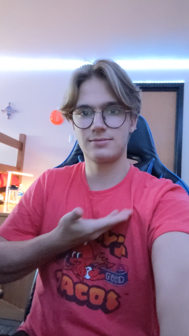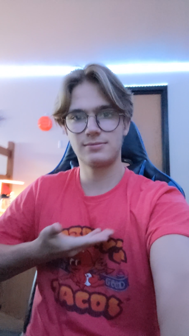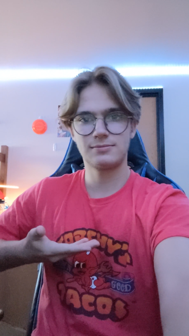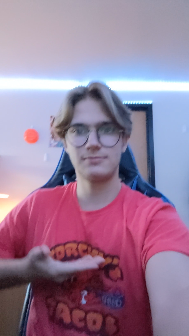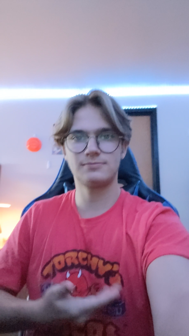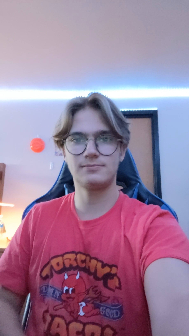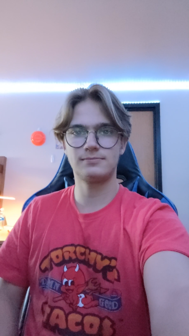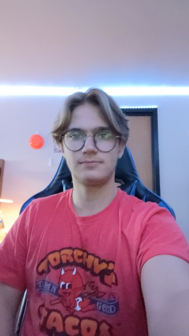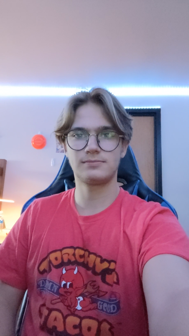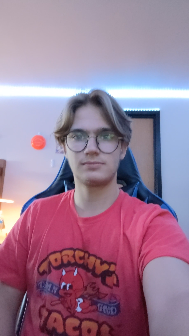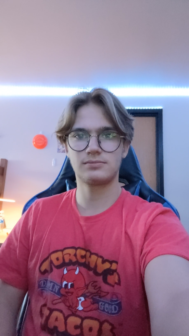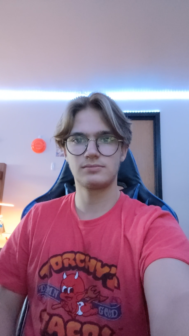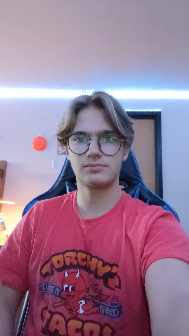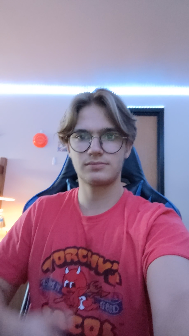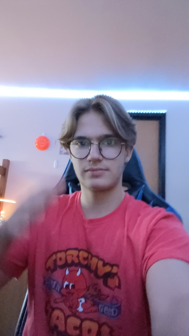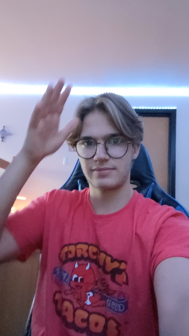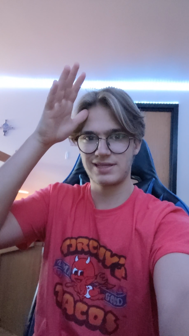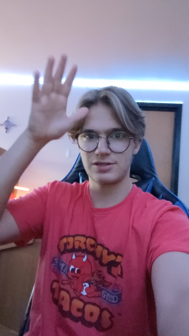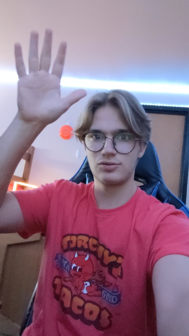deer